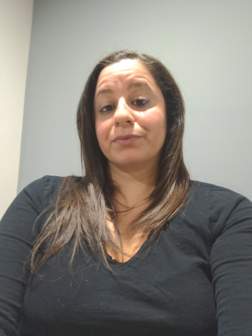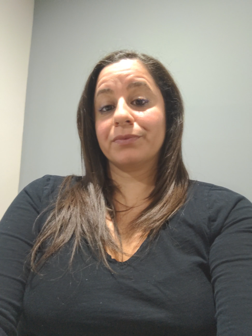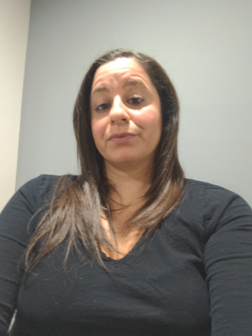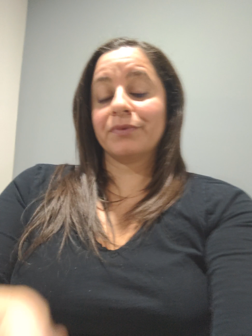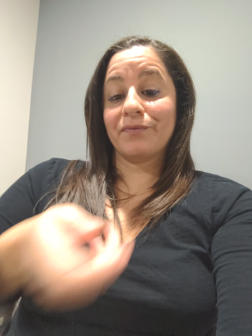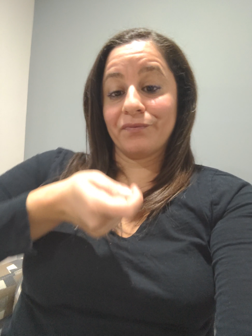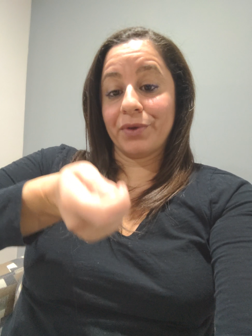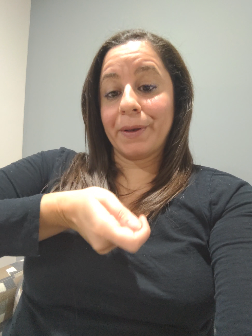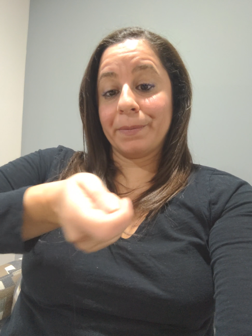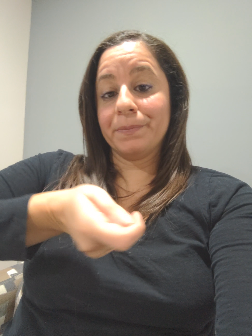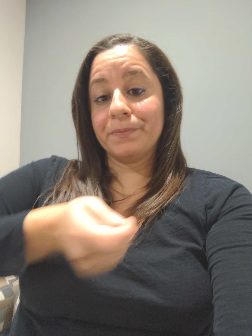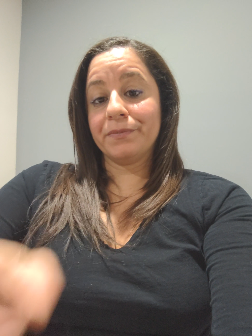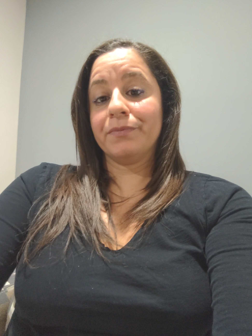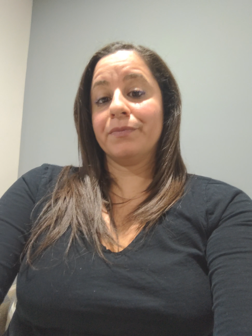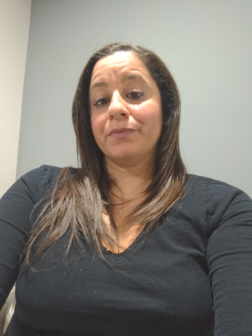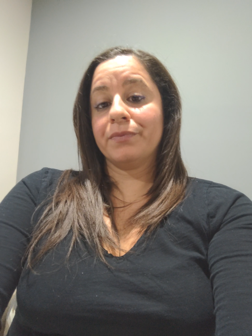vacuum